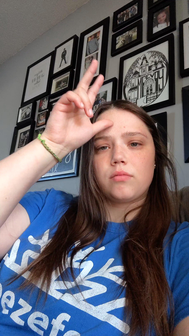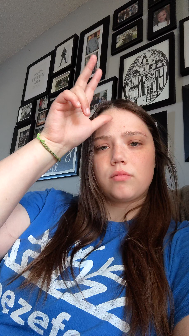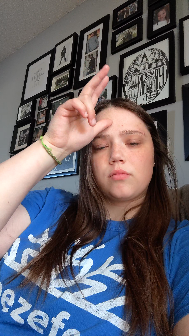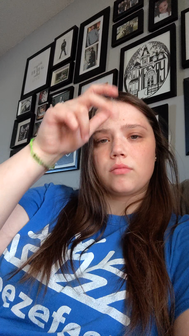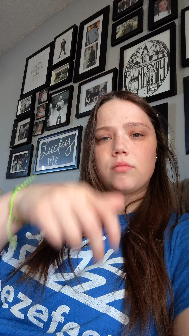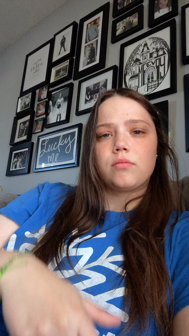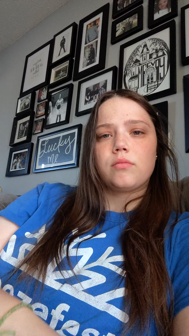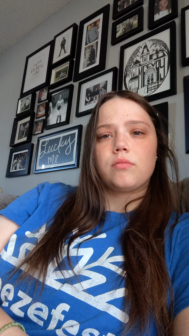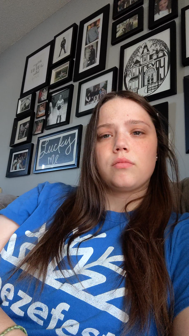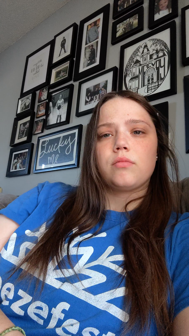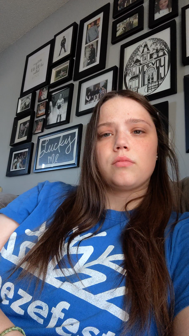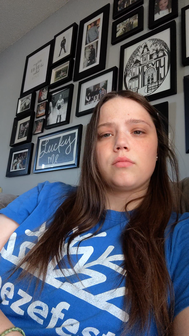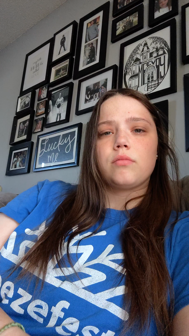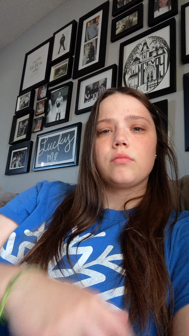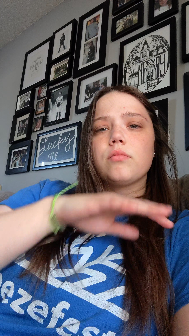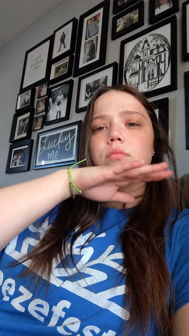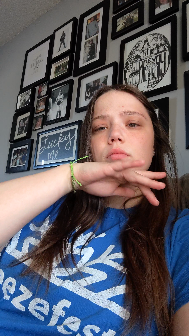naughty